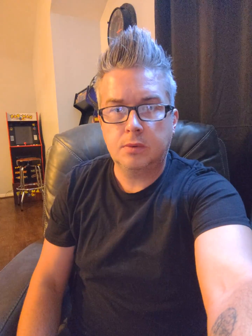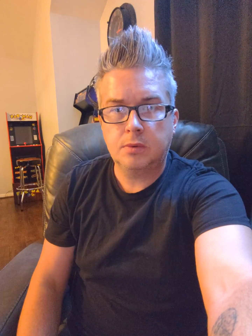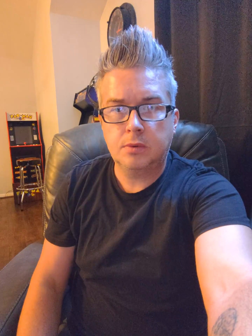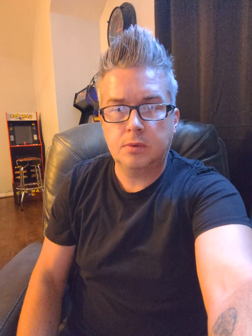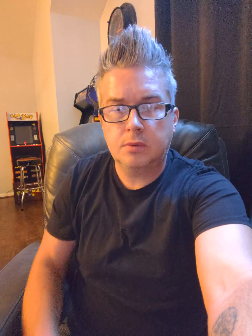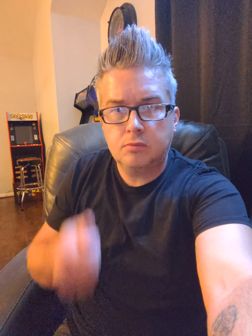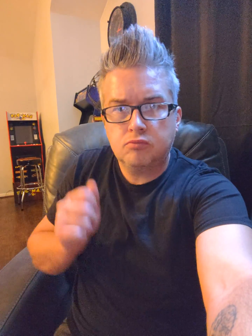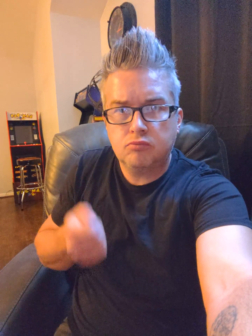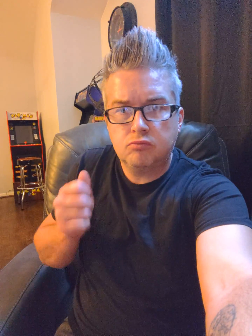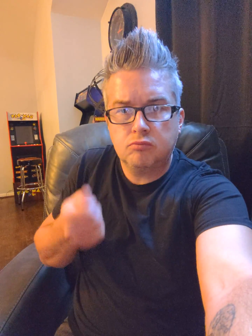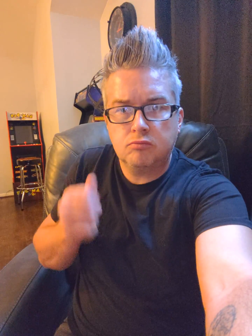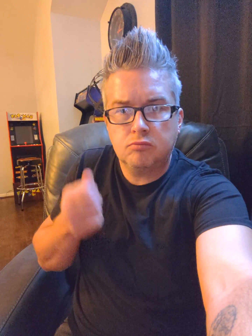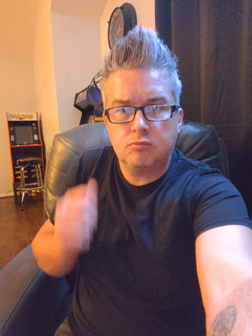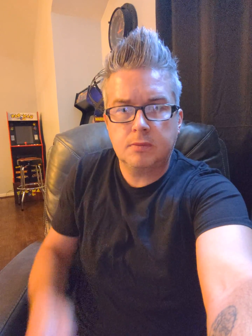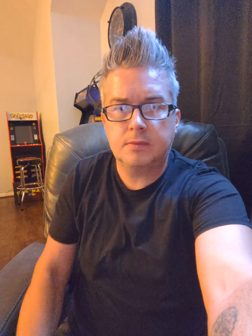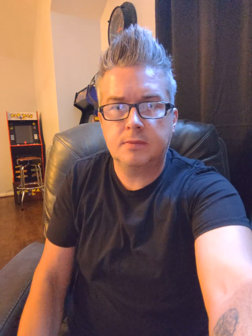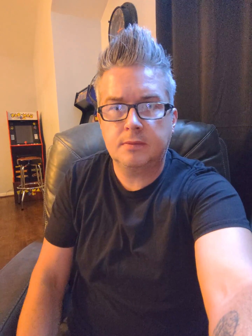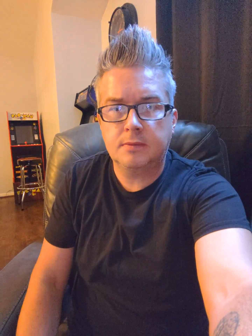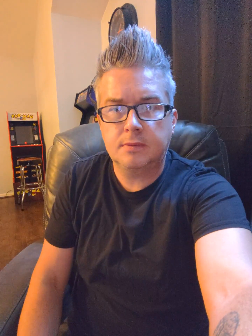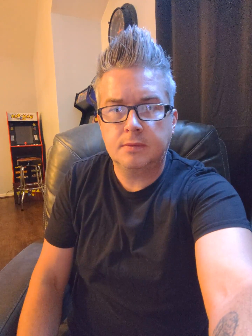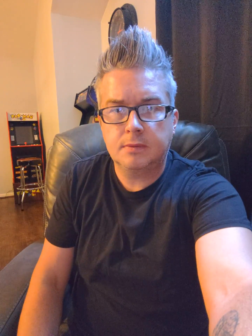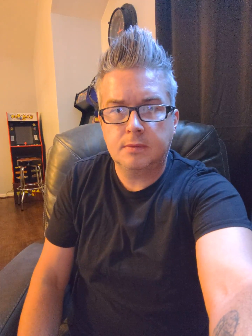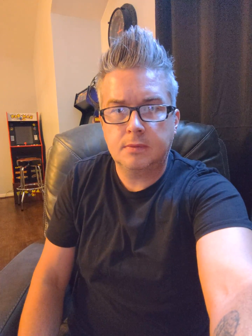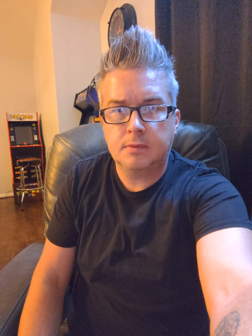cart